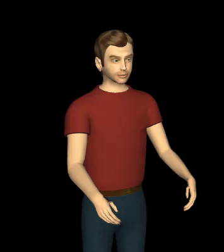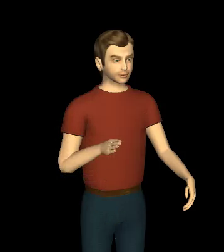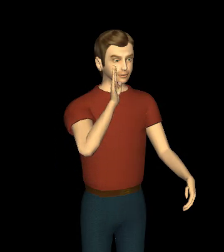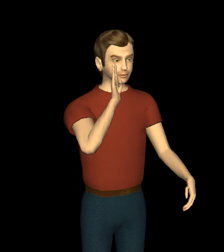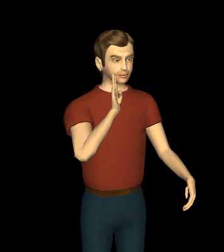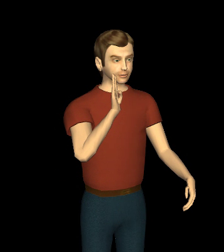من فضلك